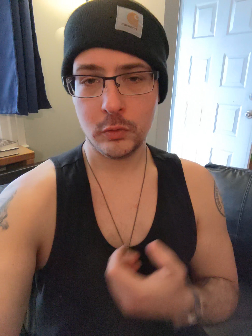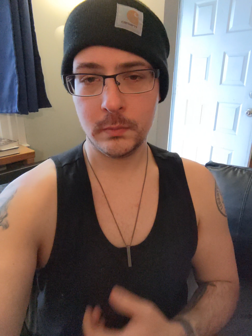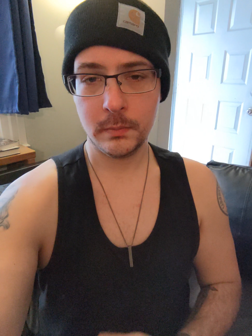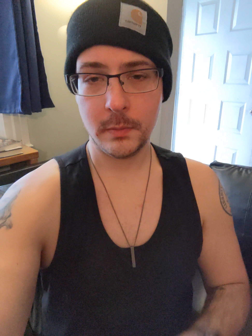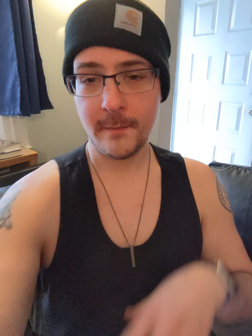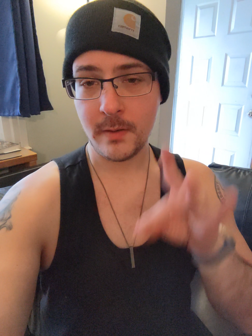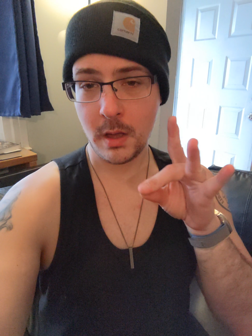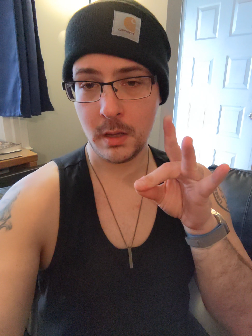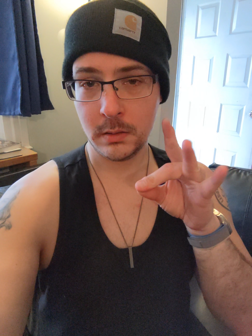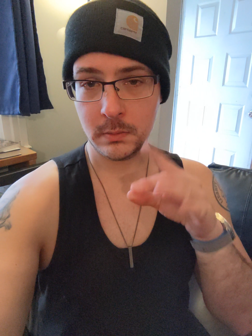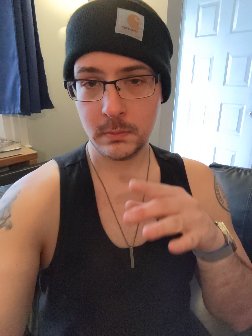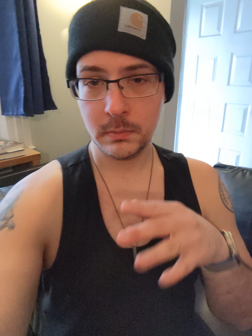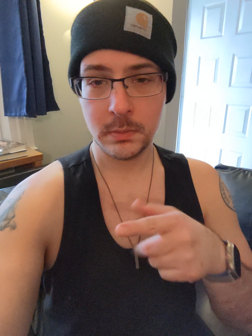find